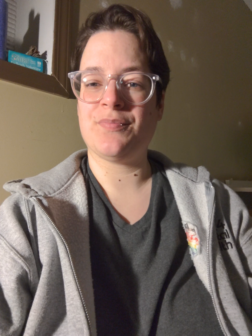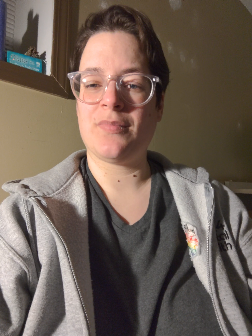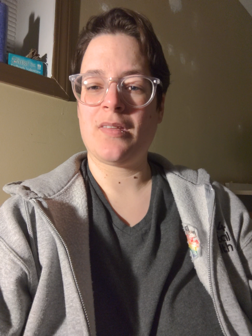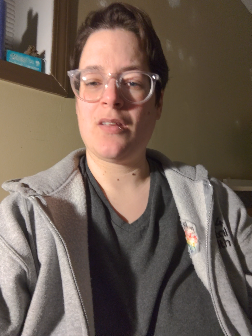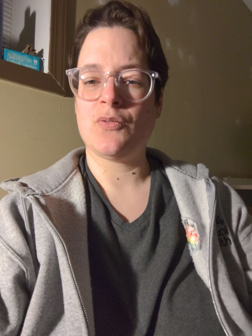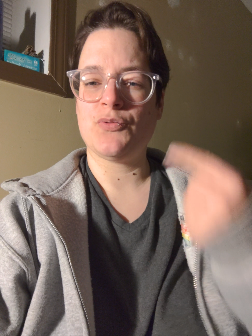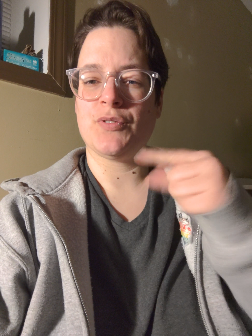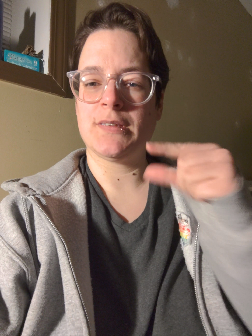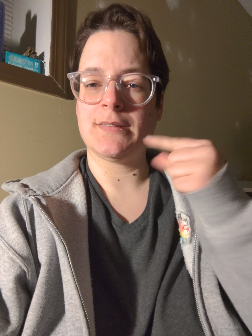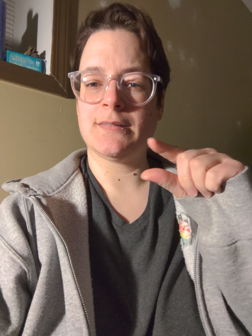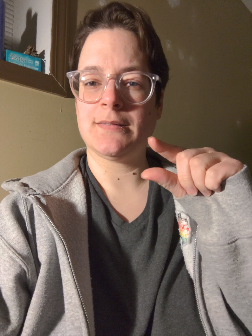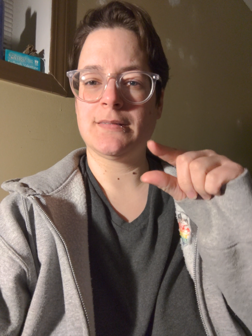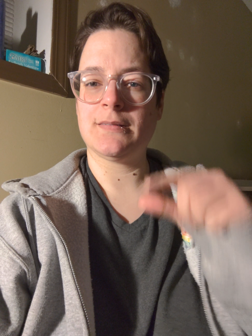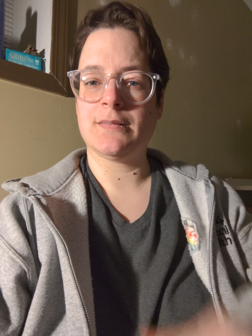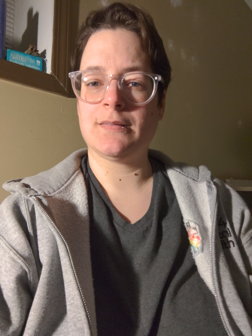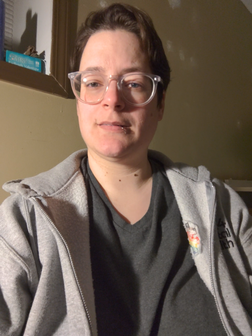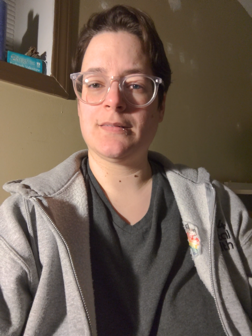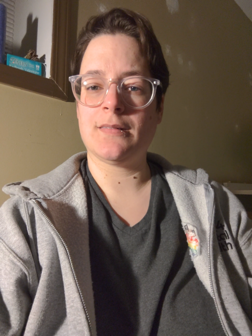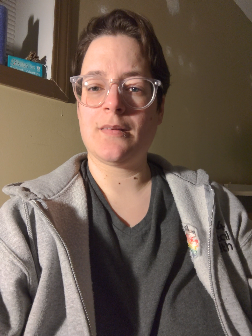green